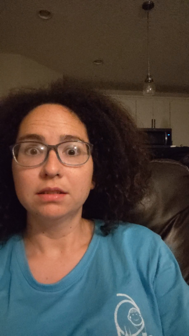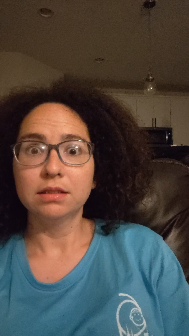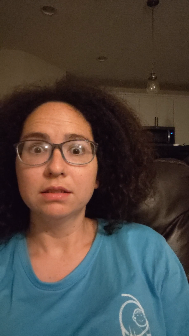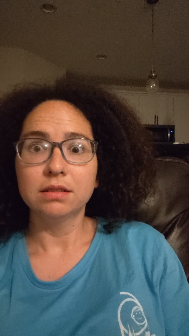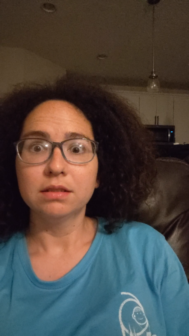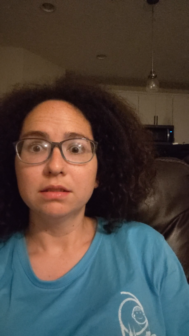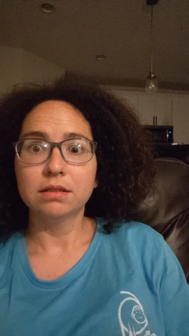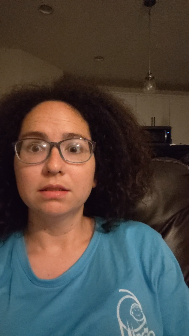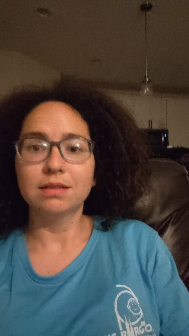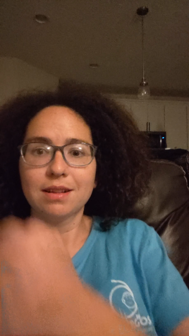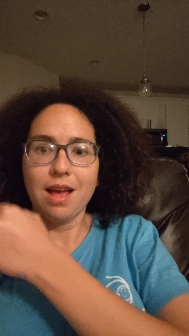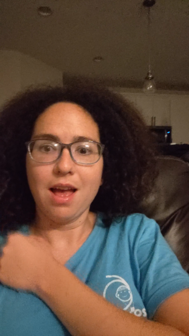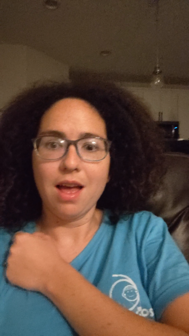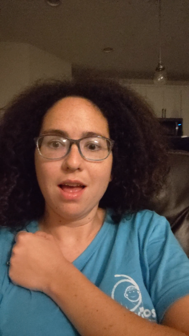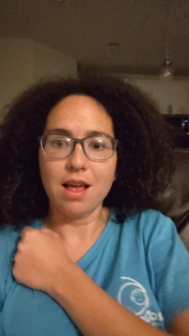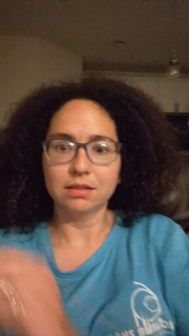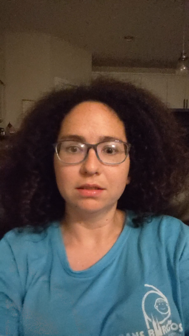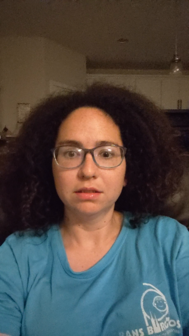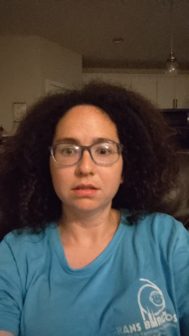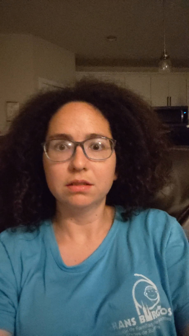hug